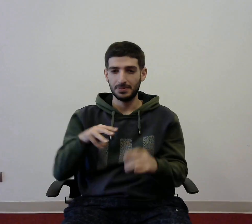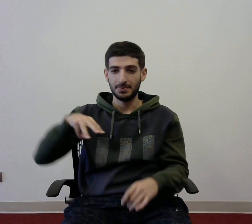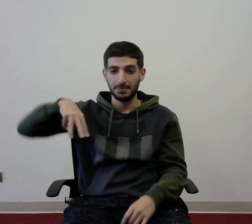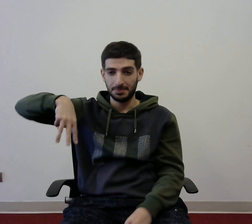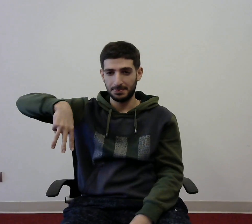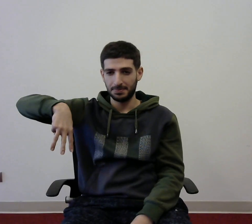M